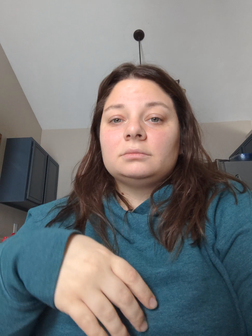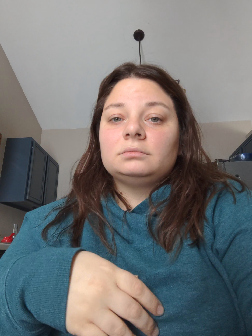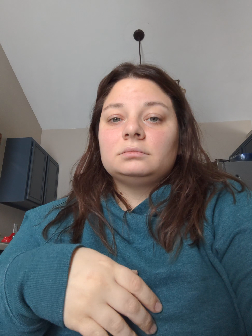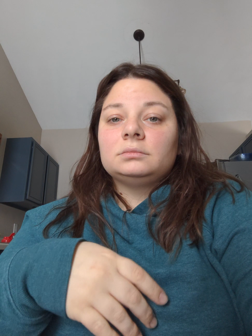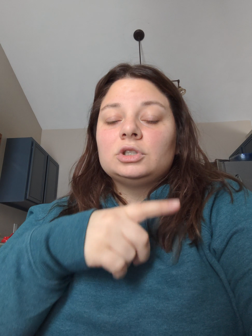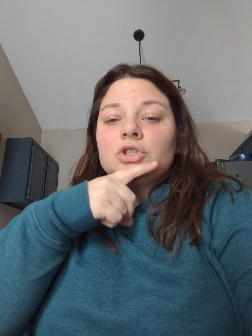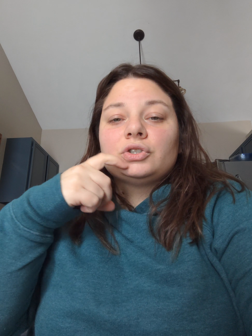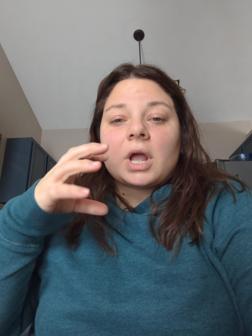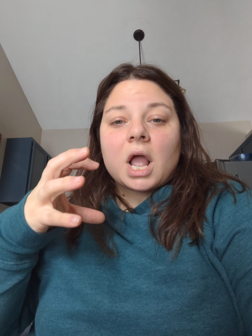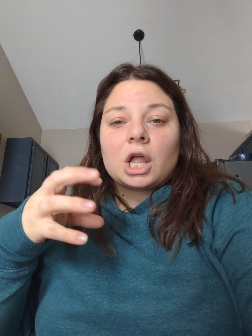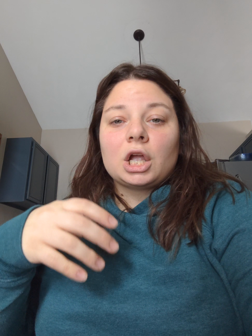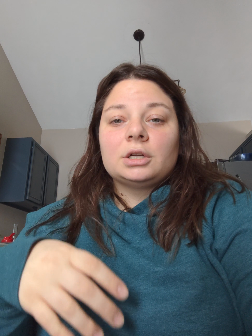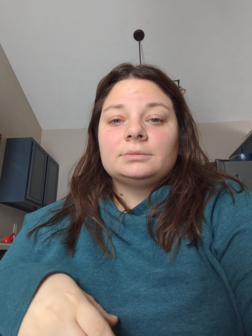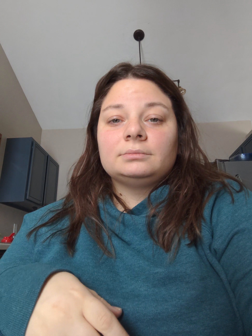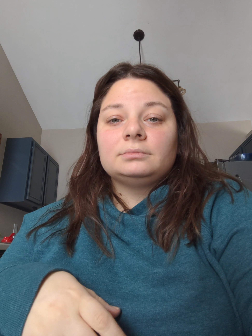dryer